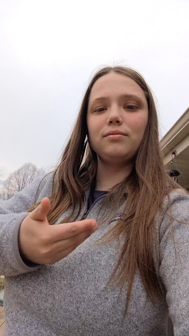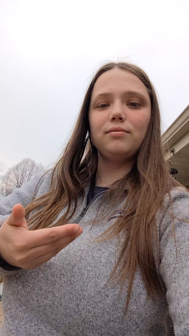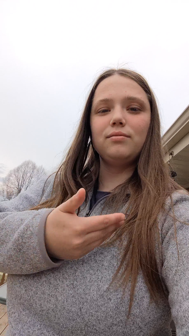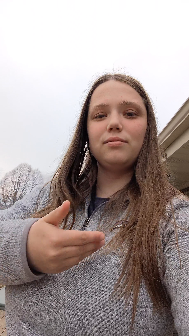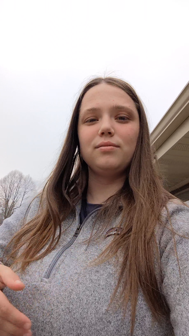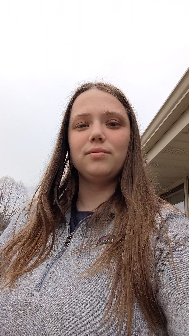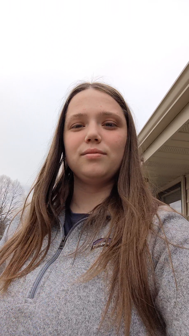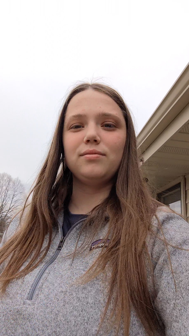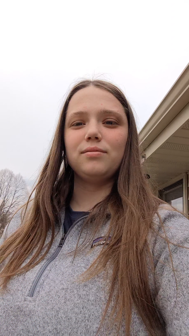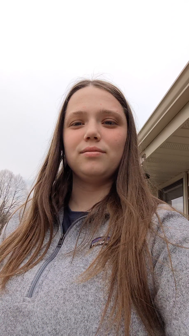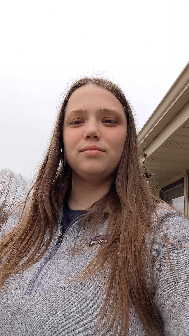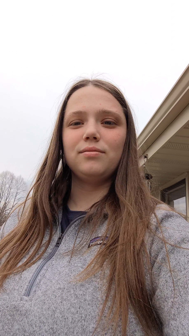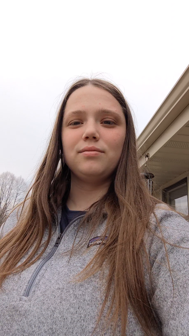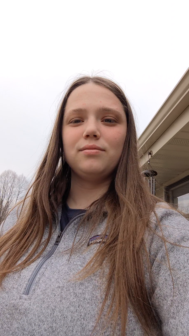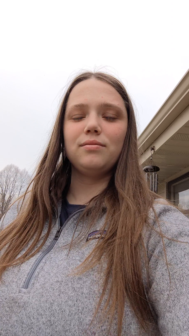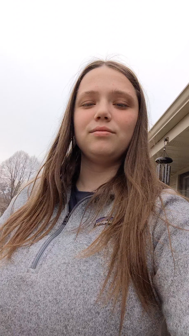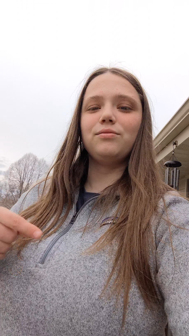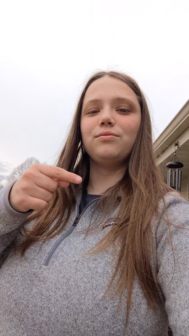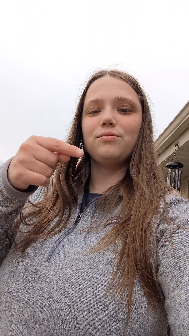show